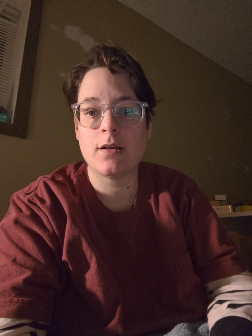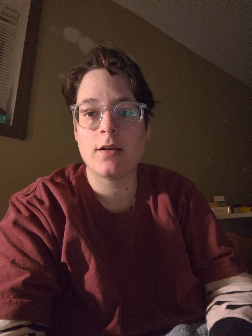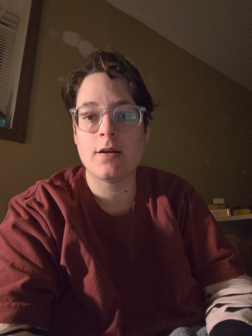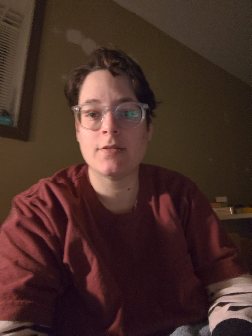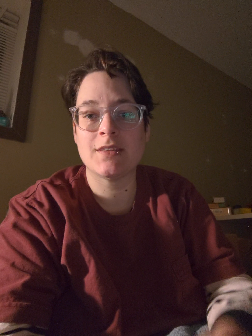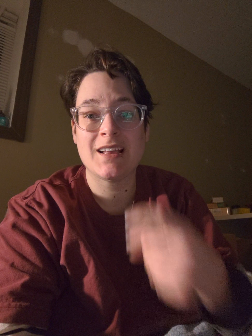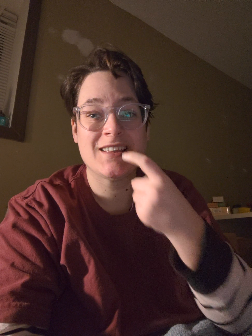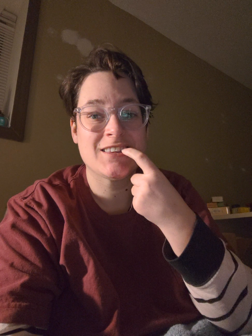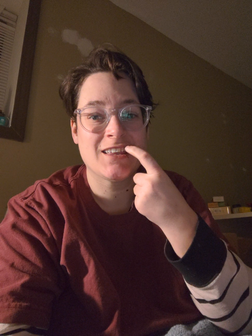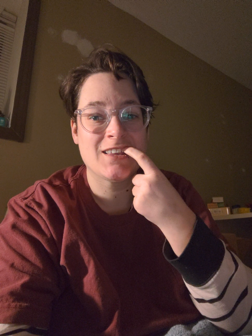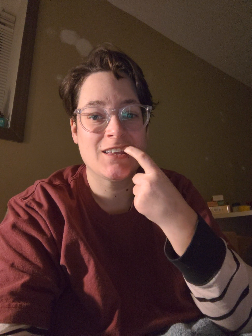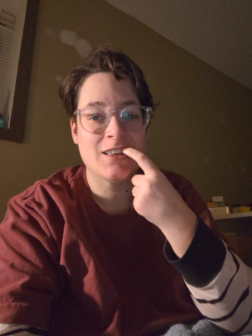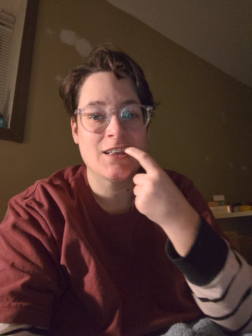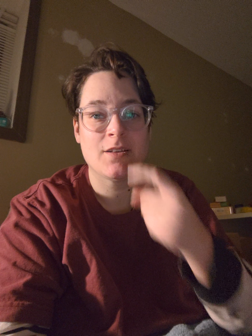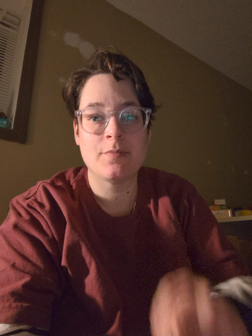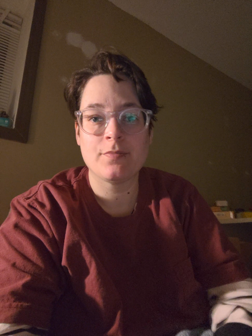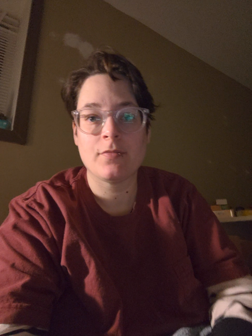window